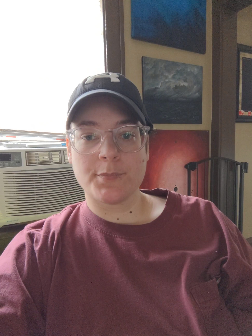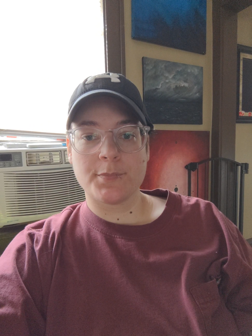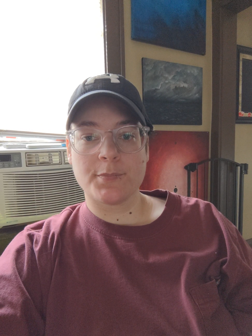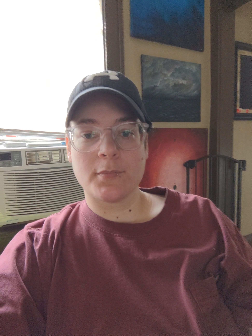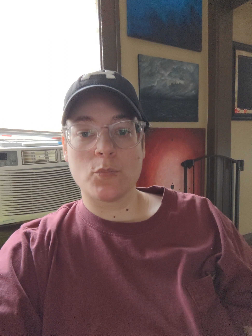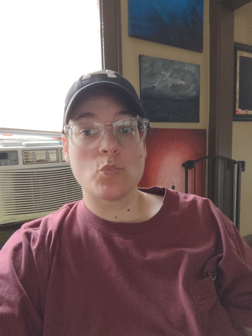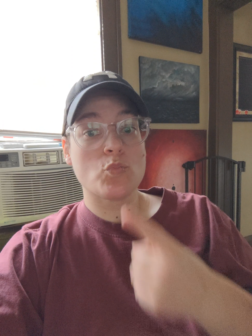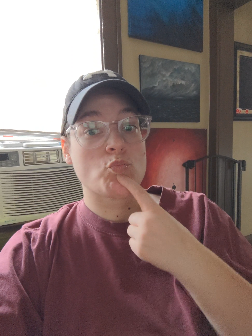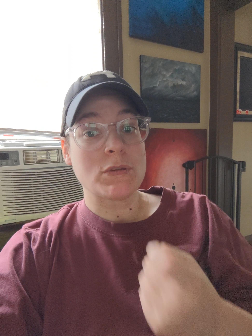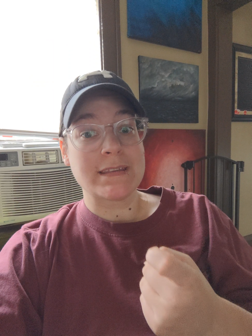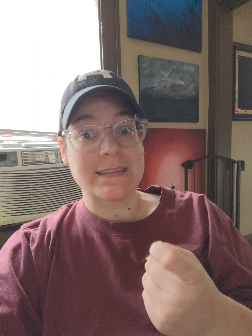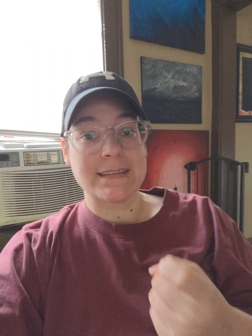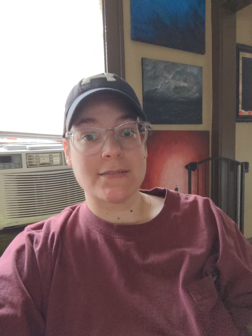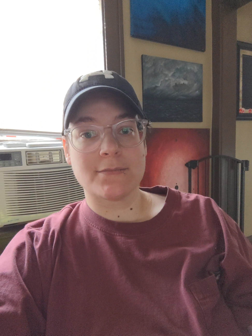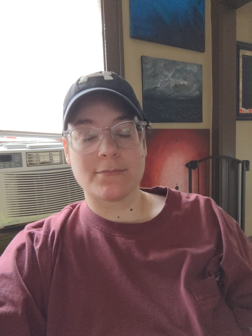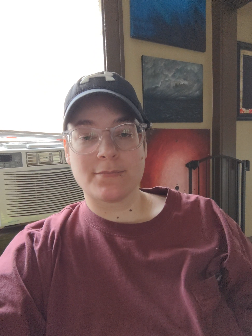red